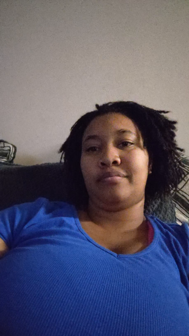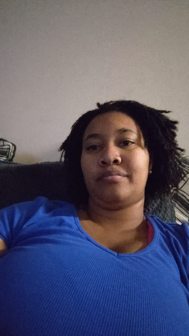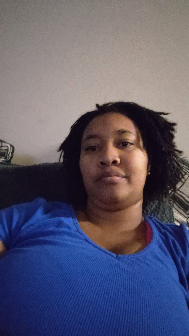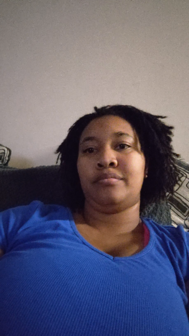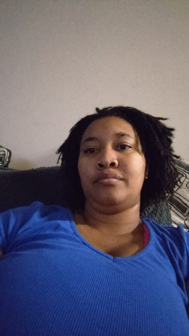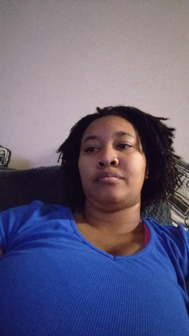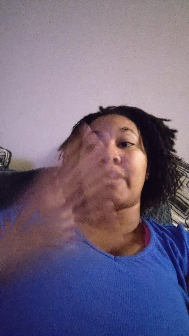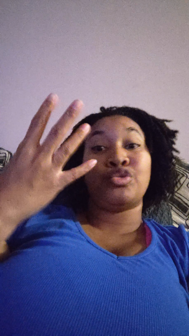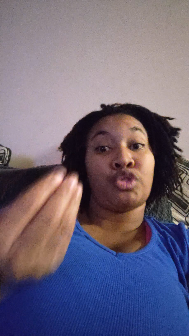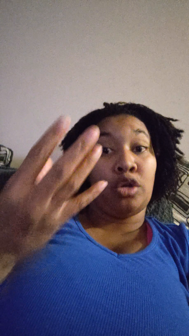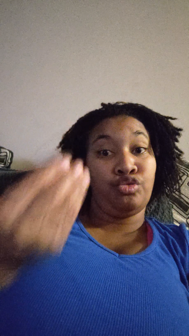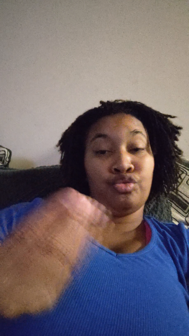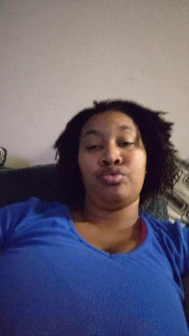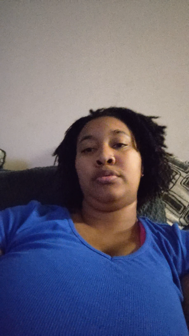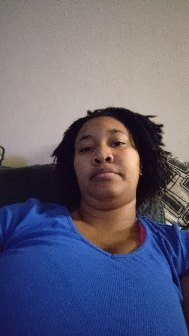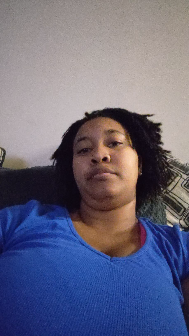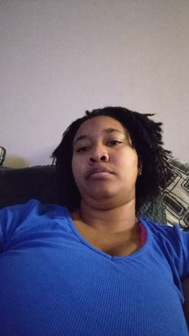gentle